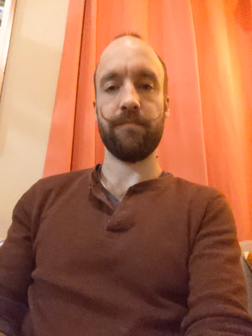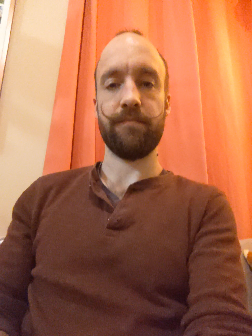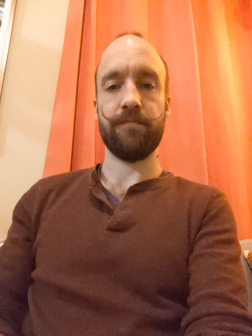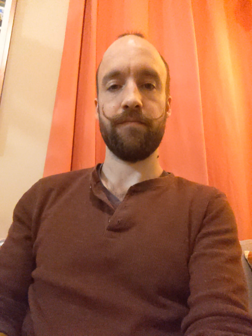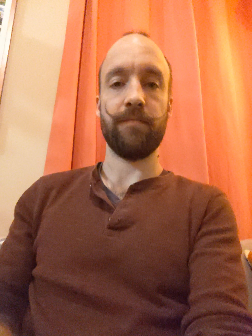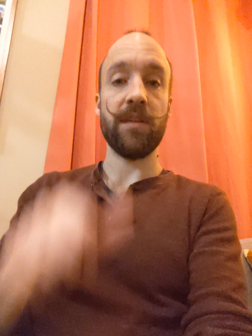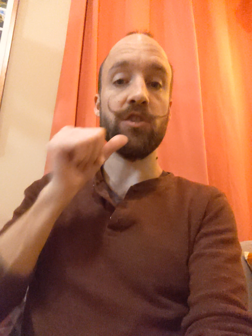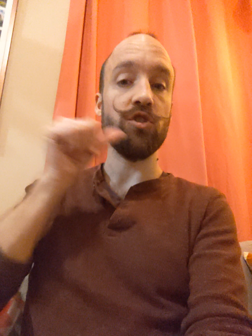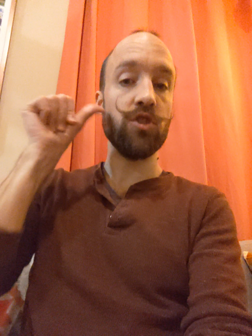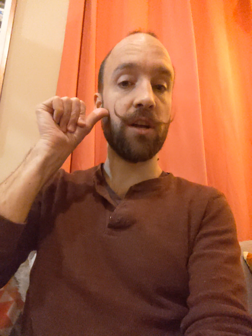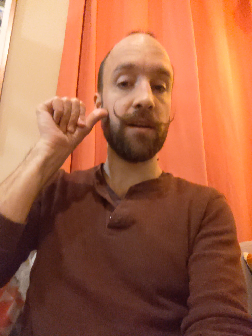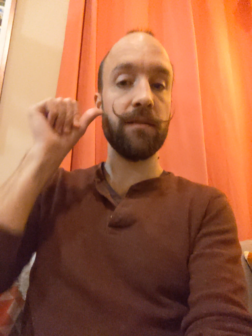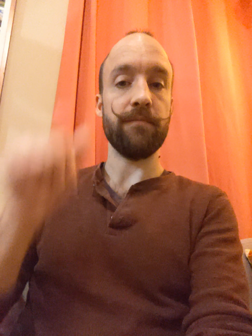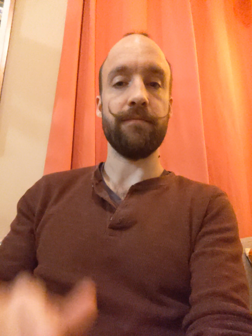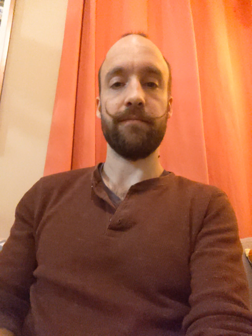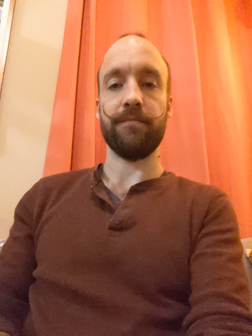yesterday